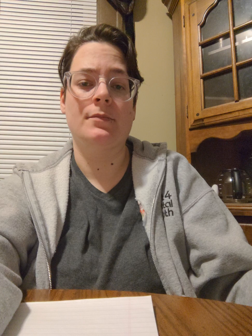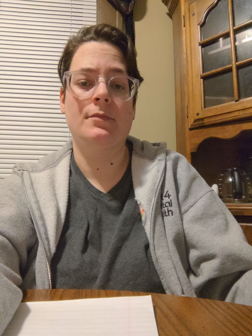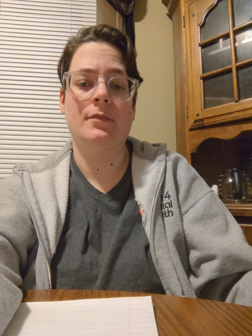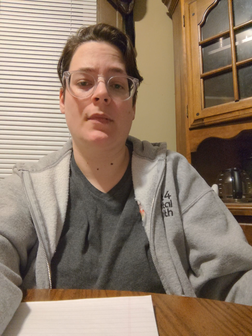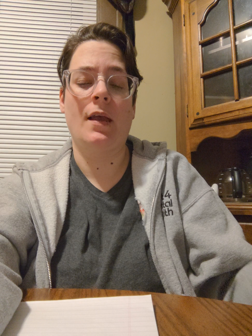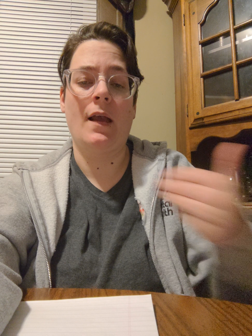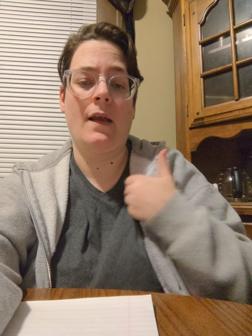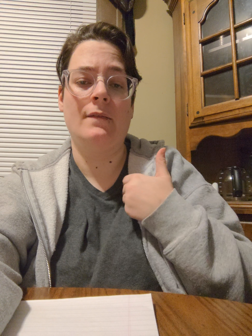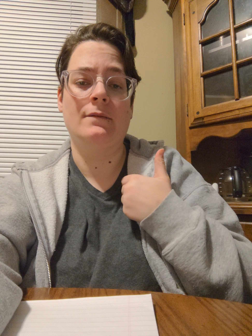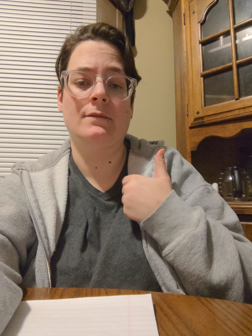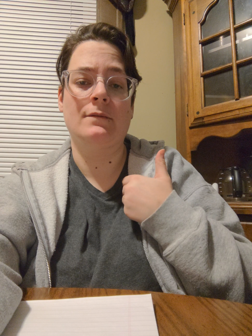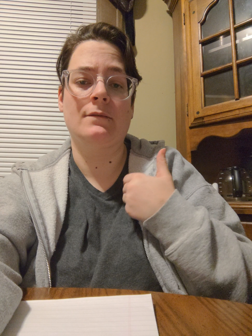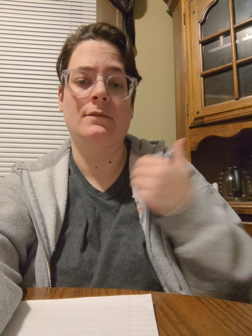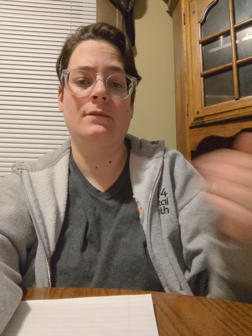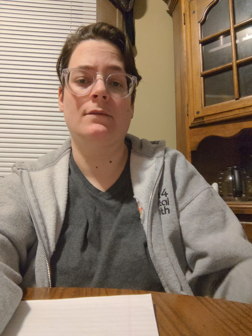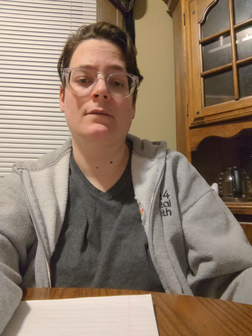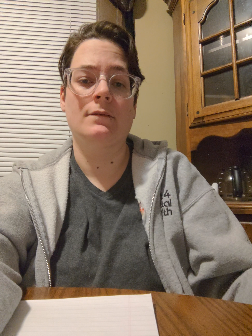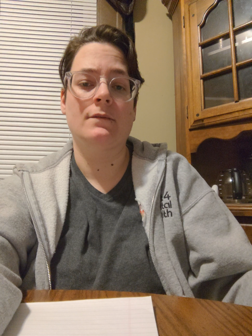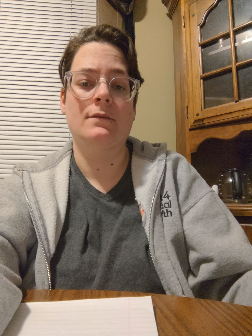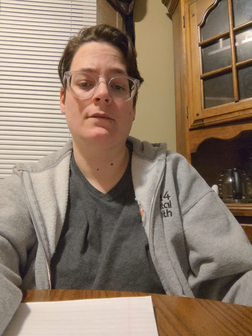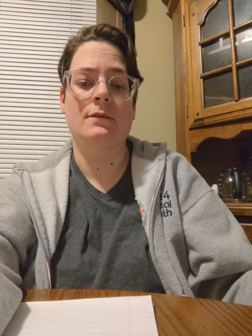have